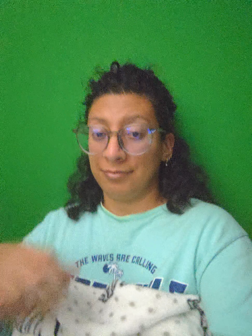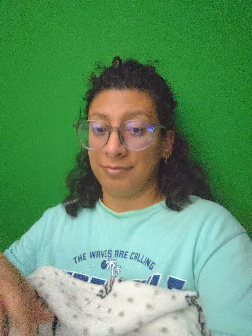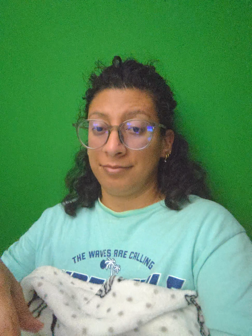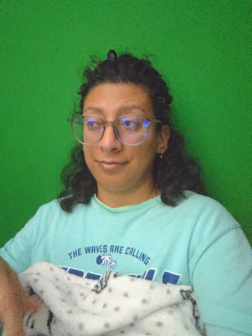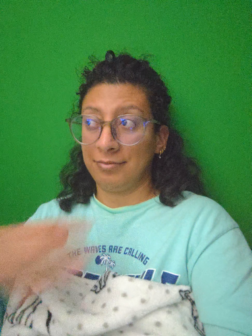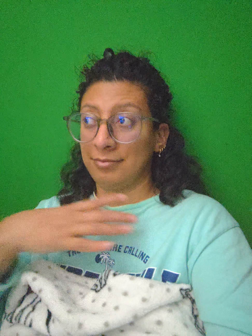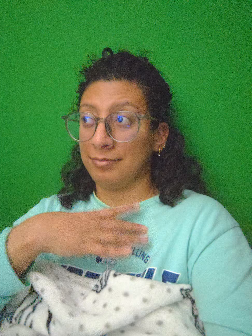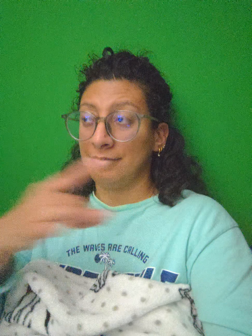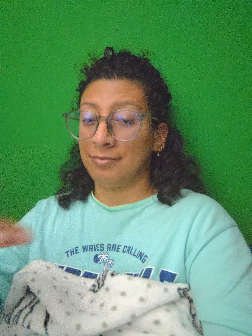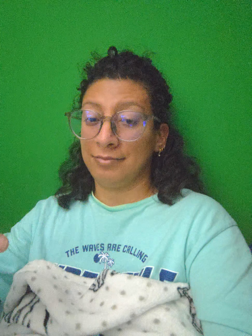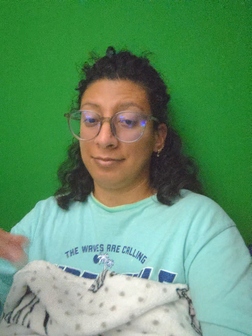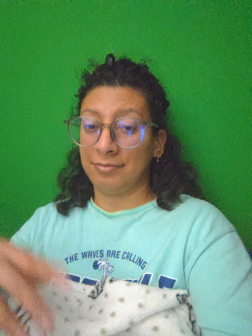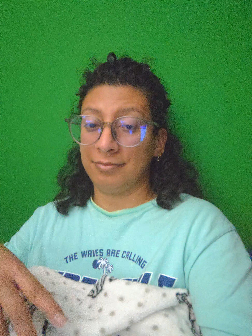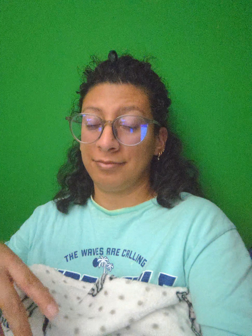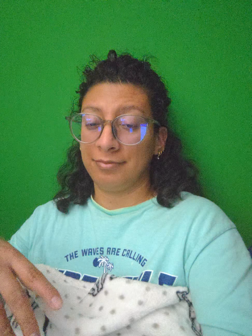like